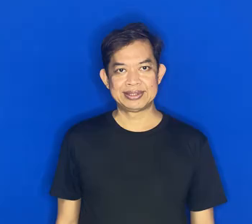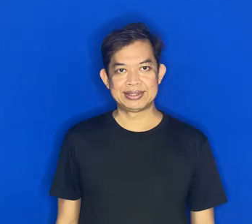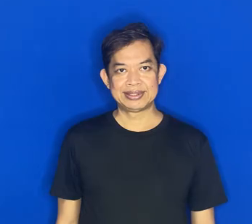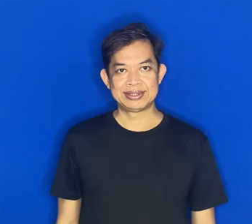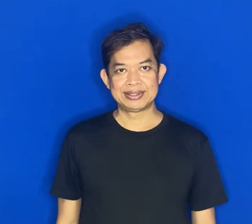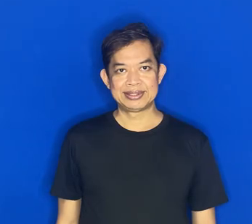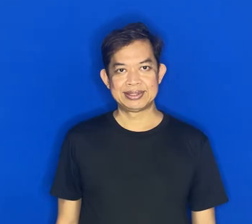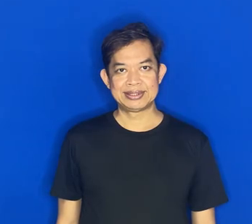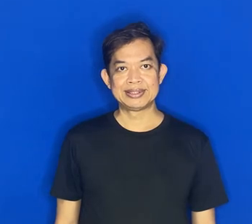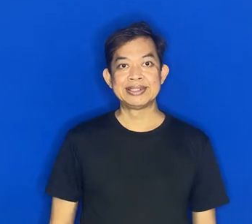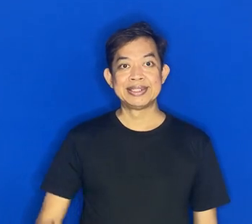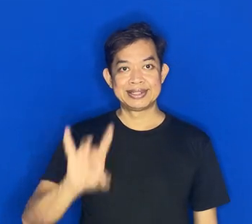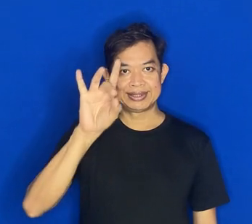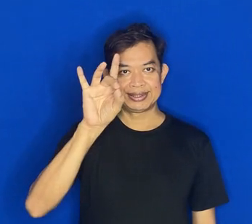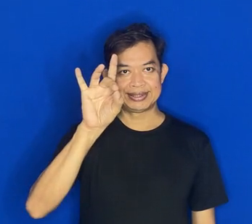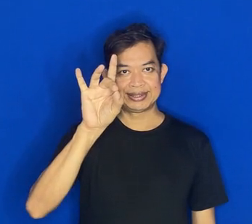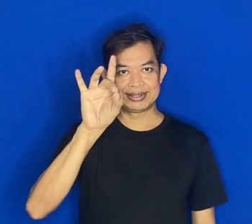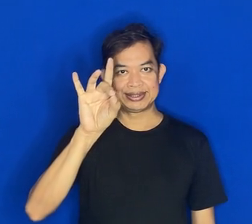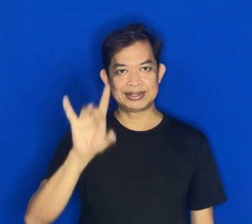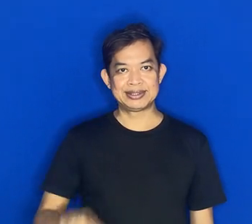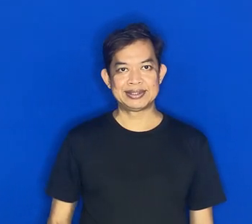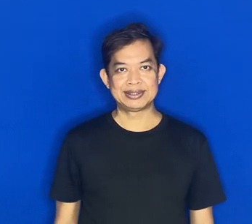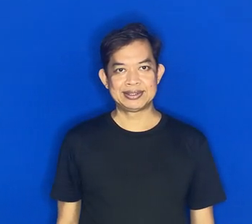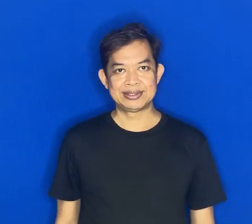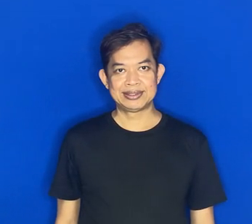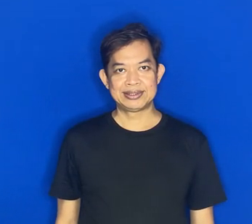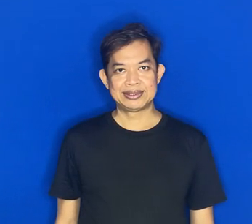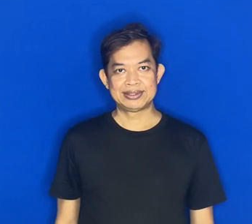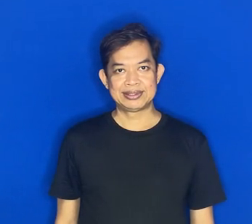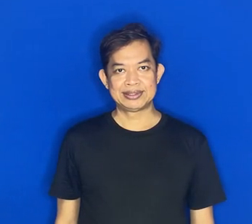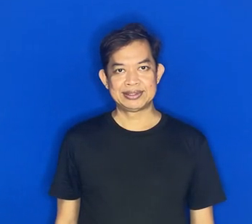eight